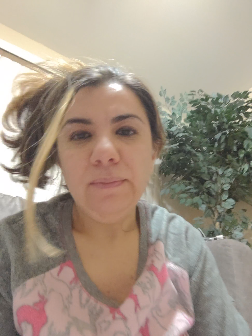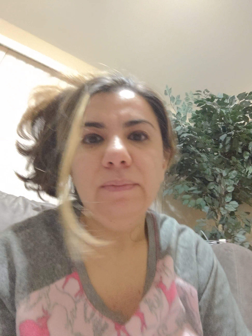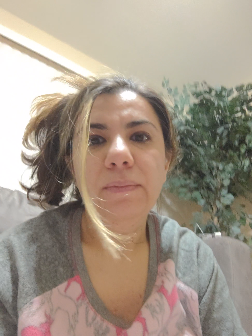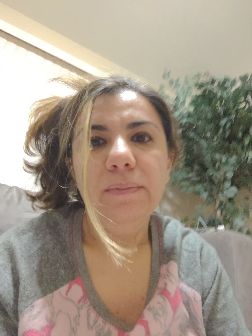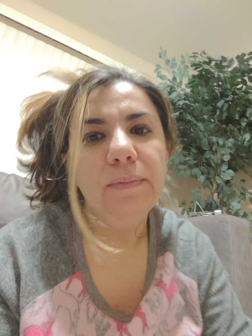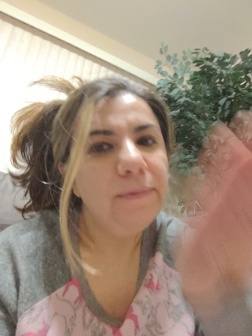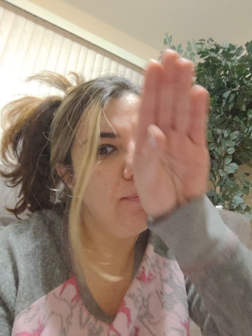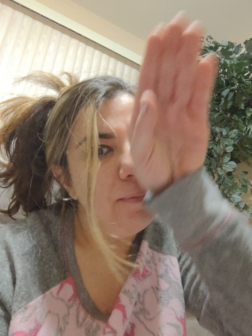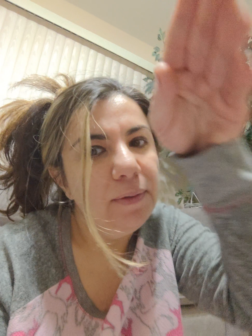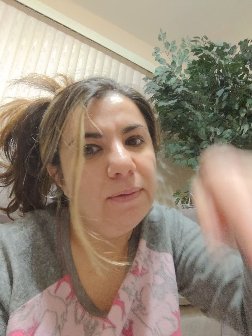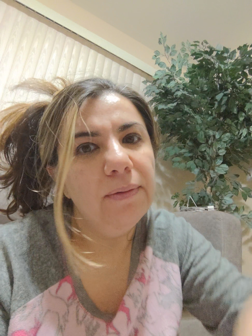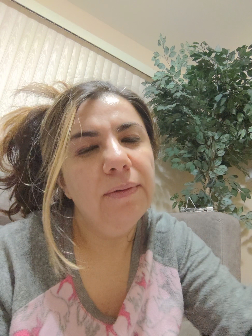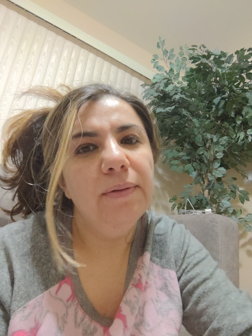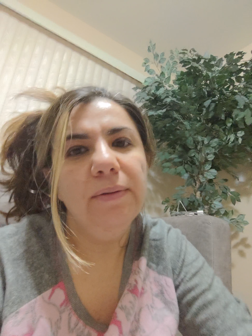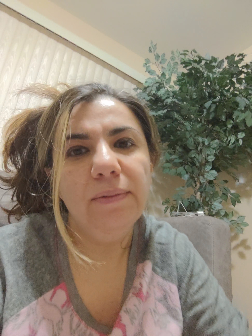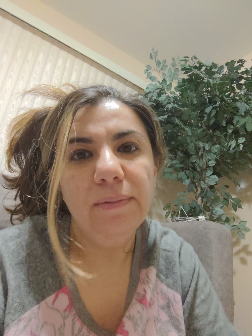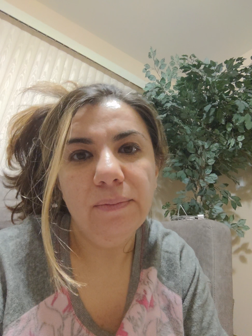elephant